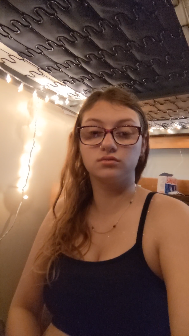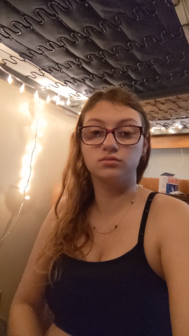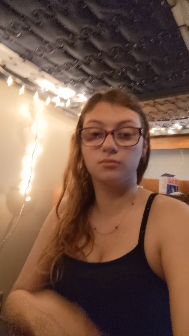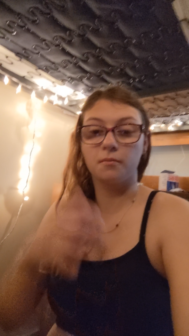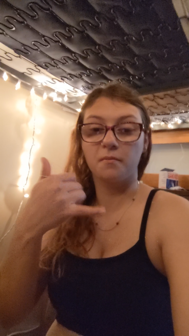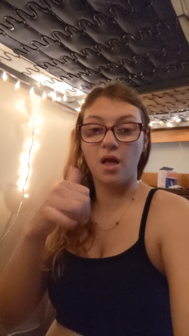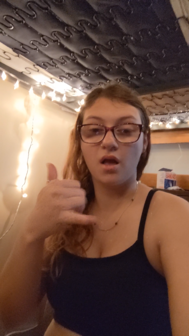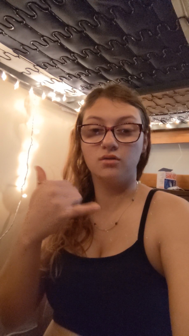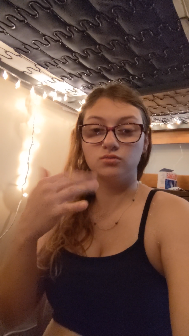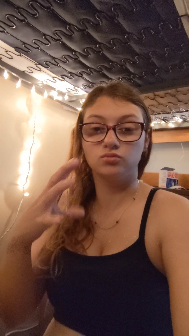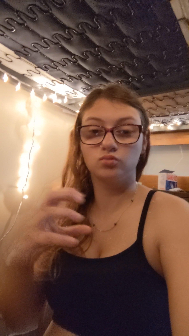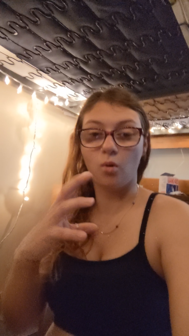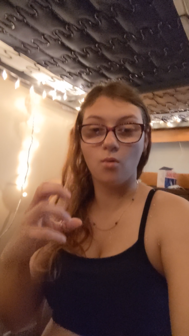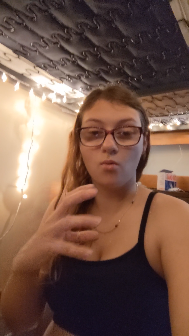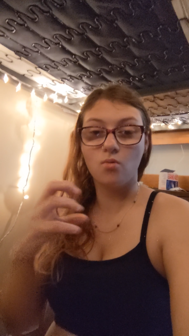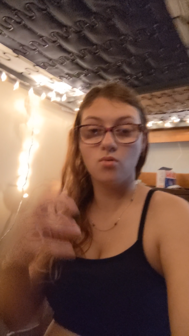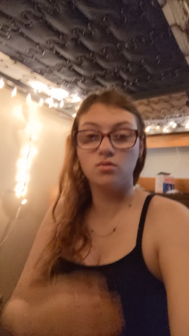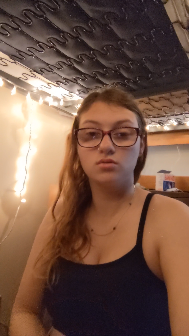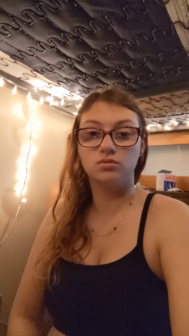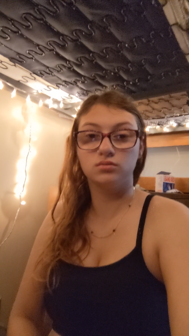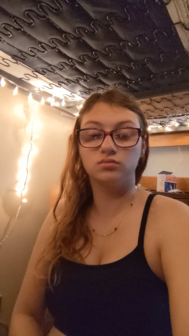play dough